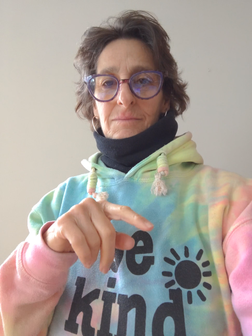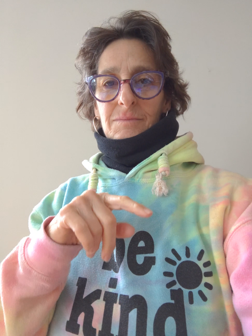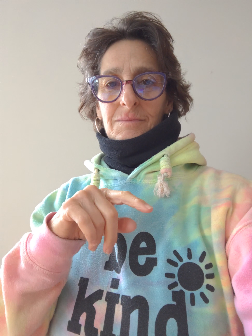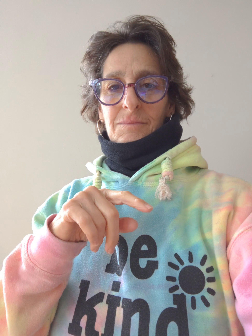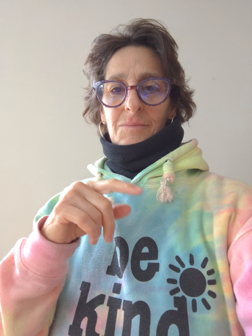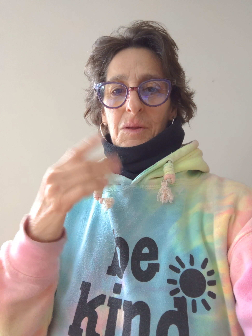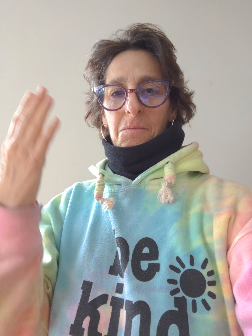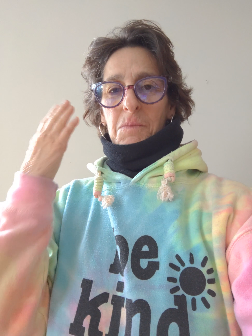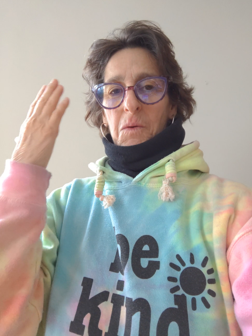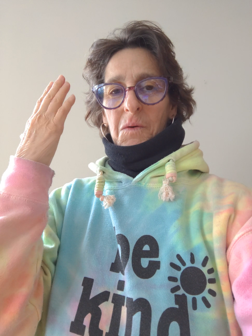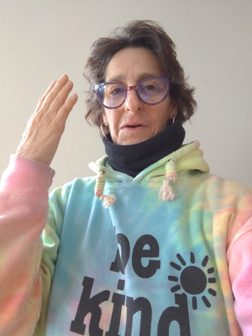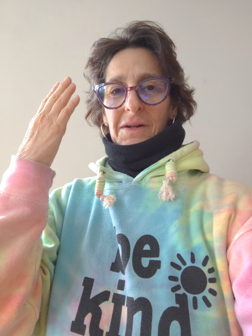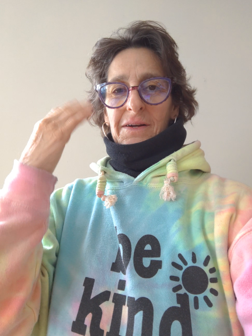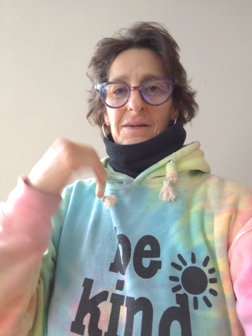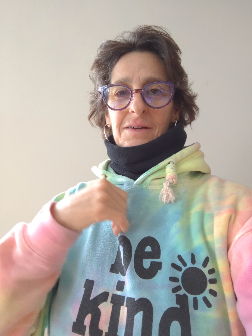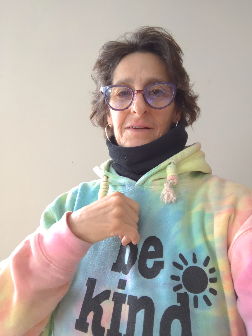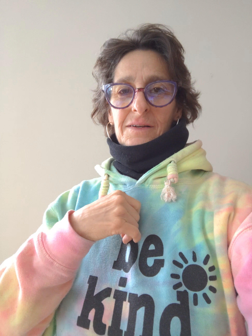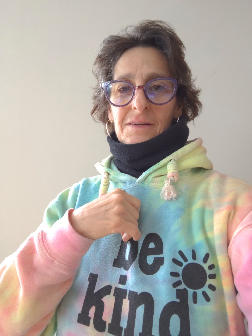morning